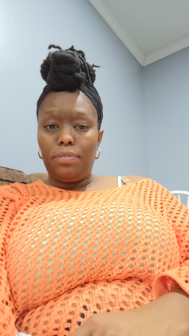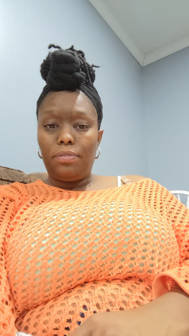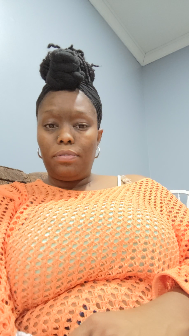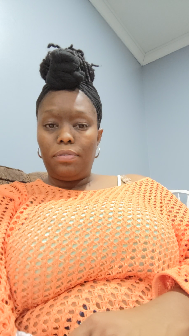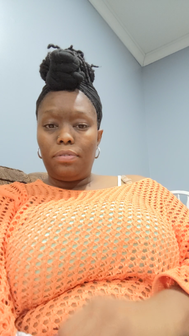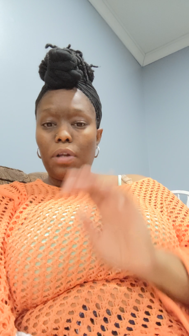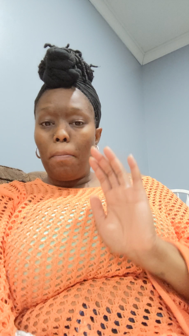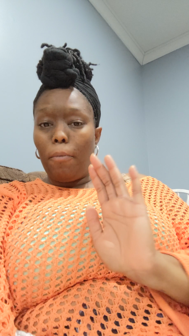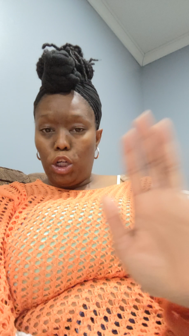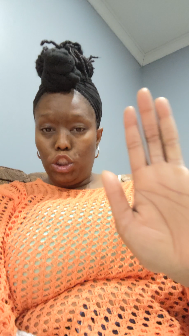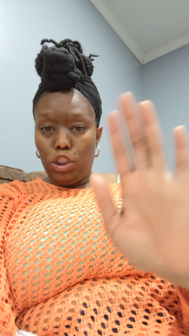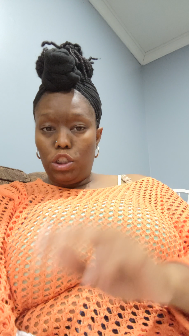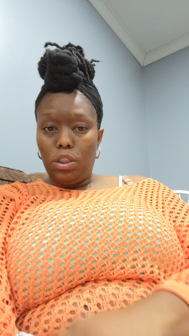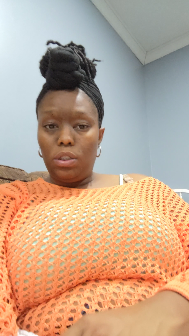push